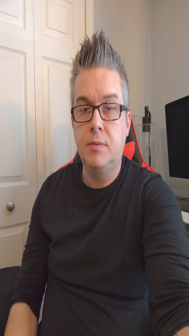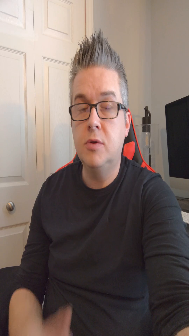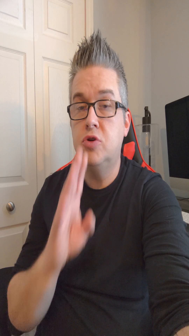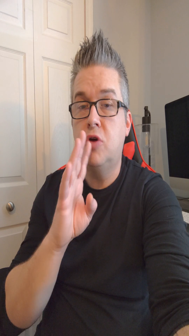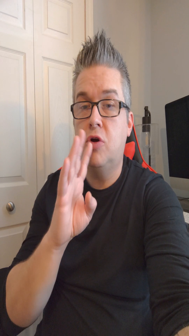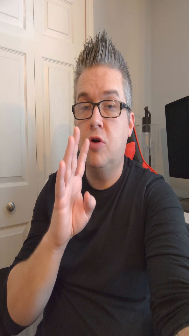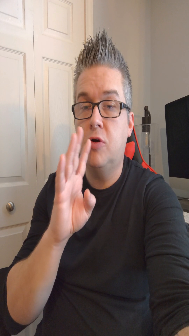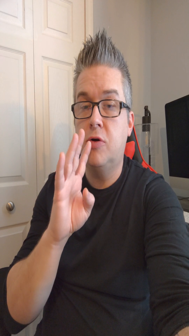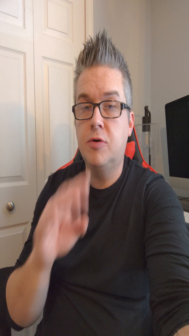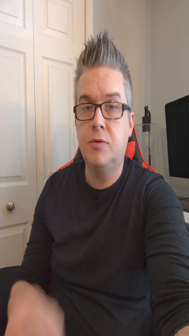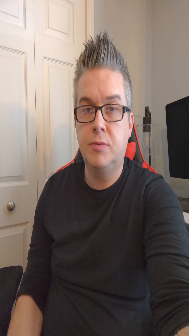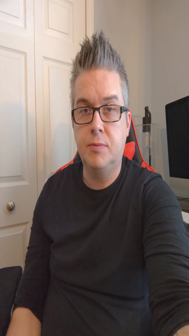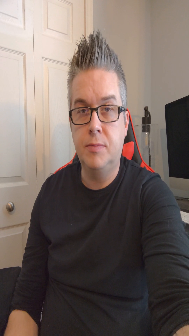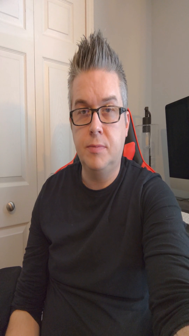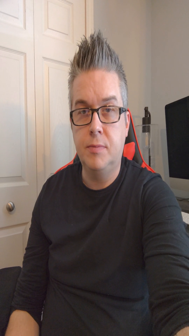talk